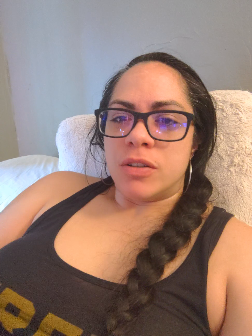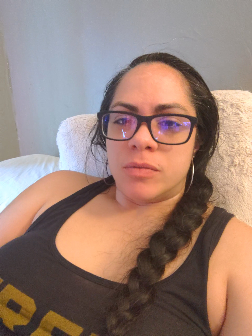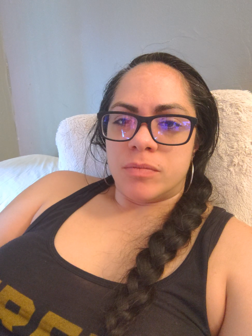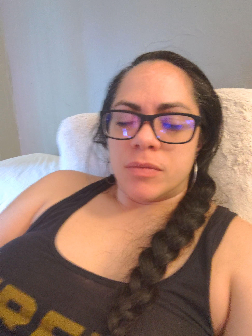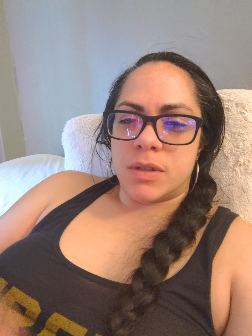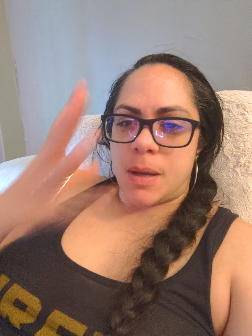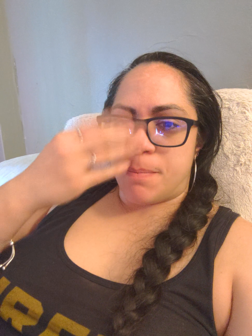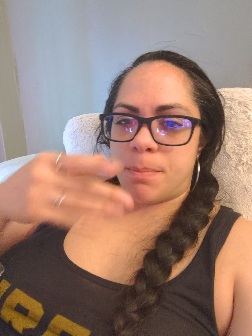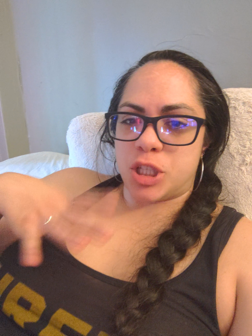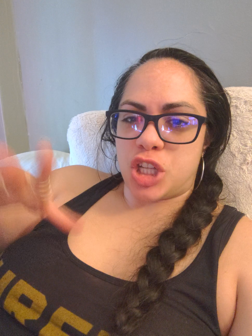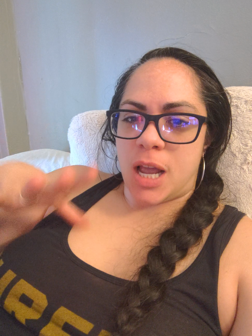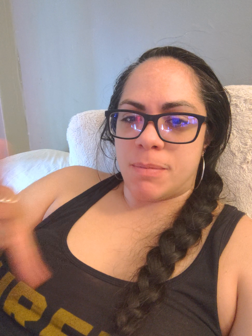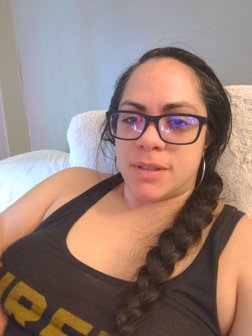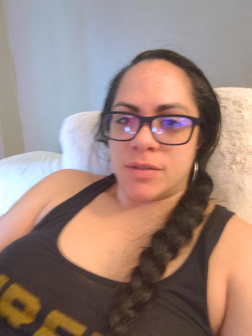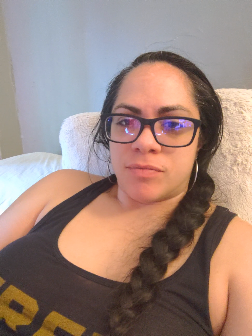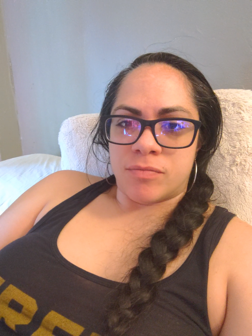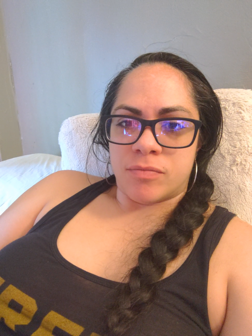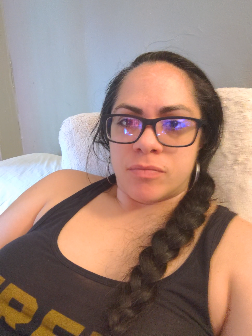pajamas